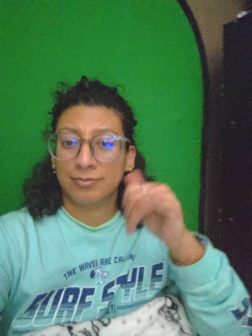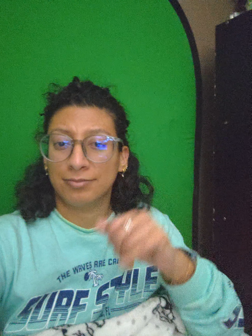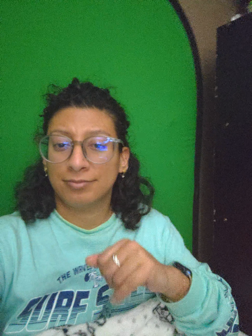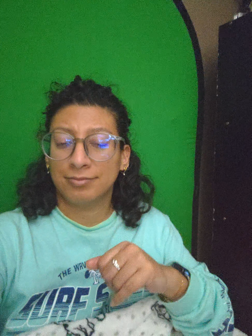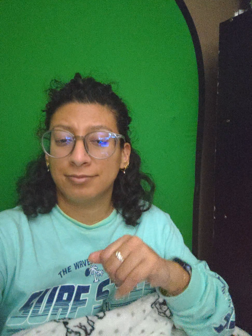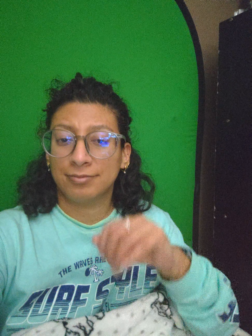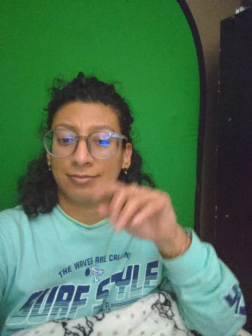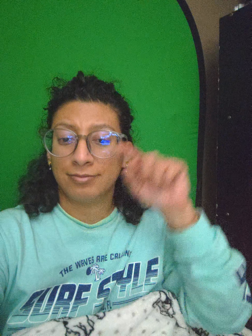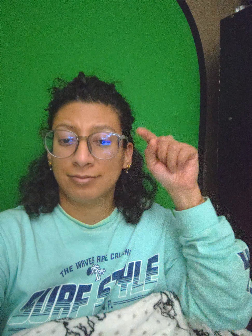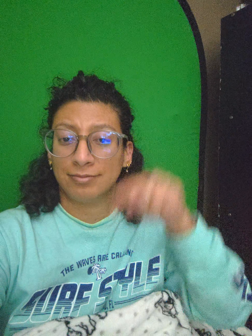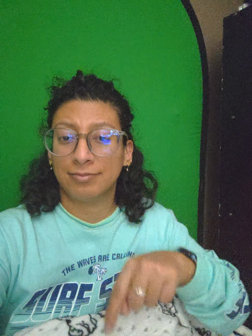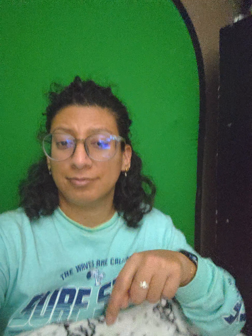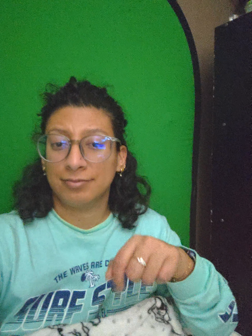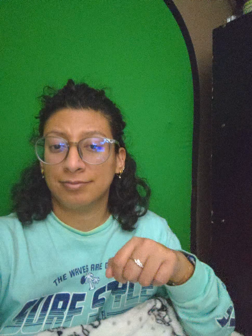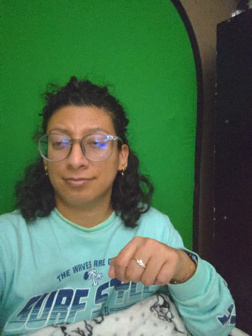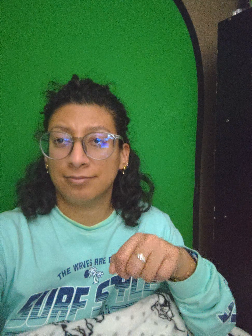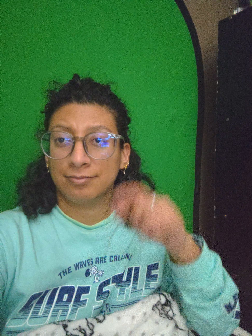down